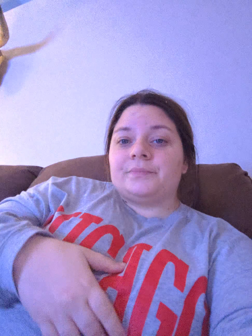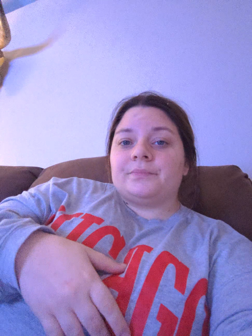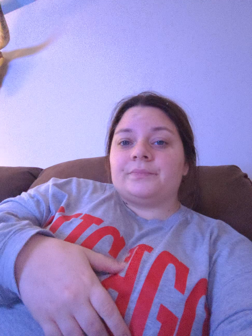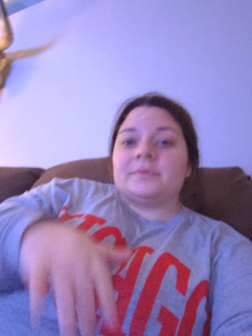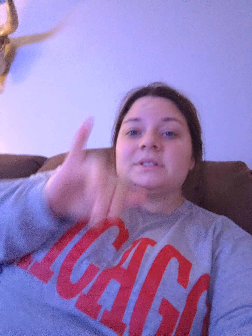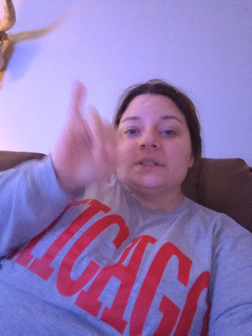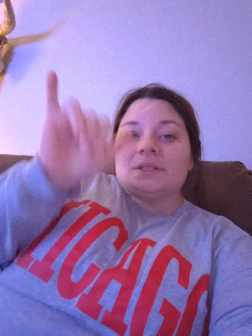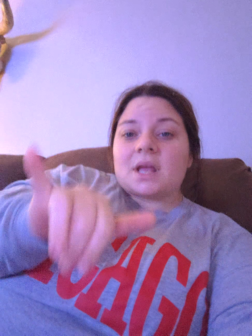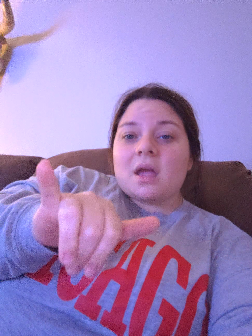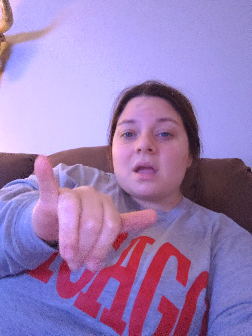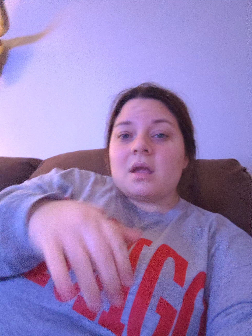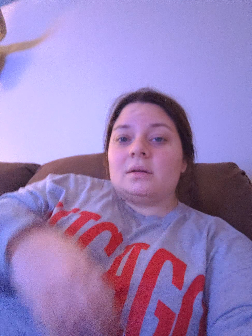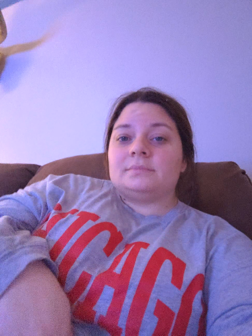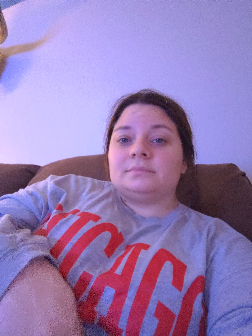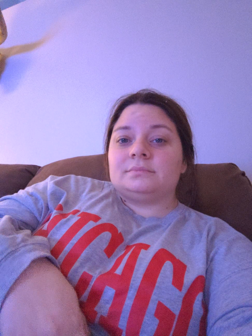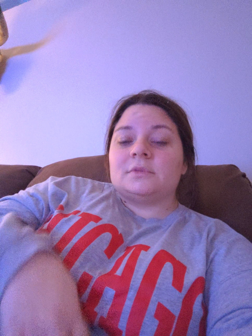stay